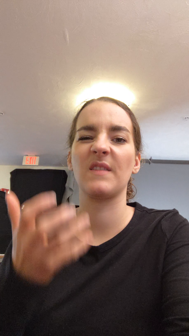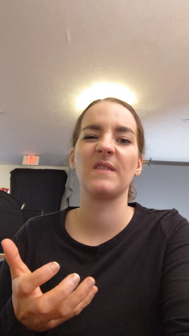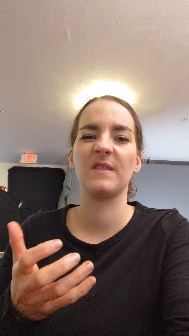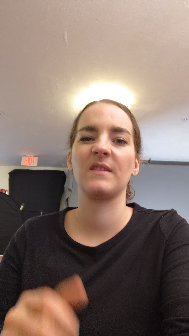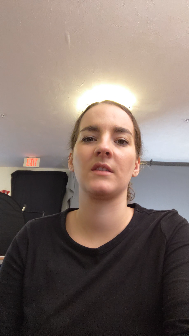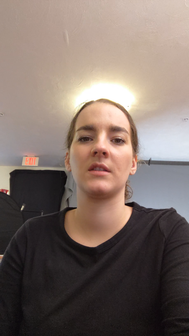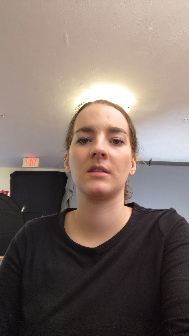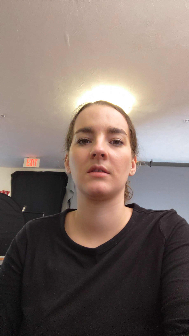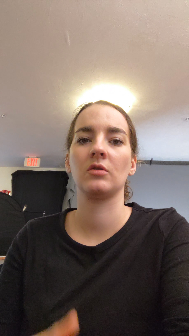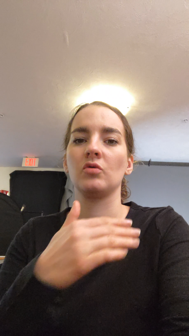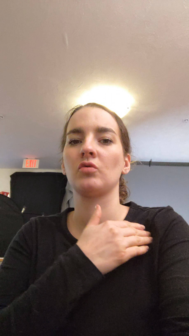shoulder